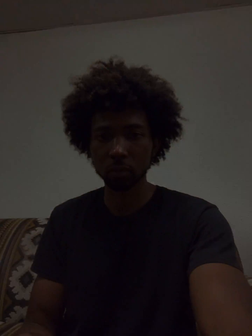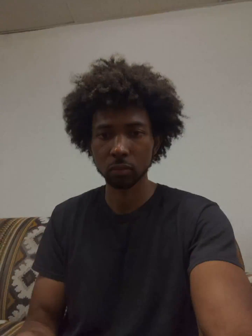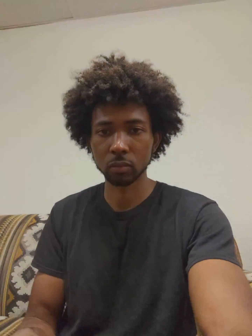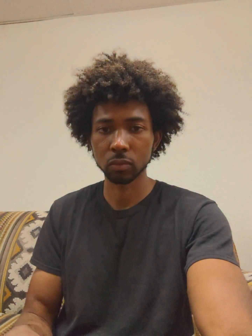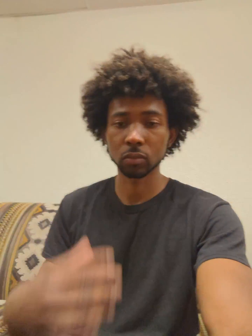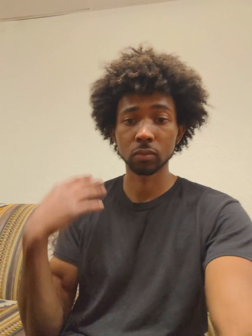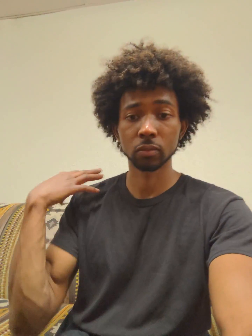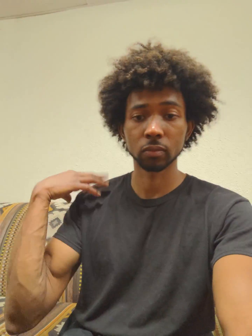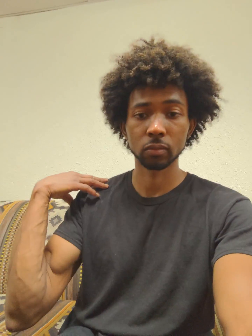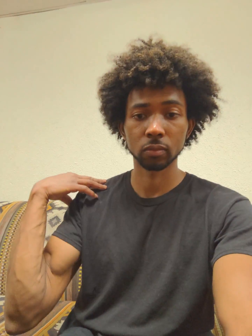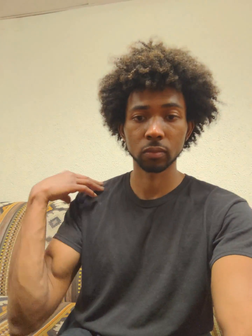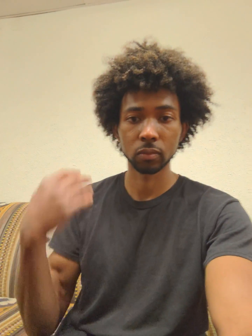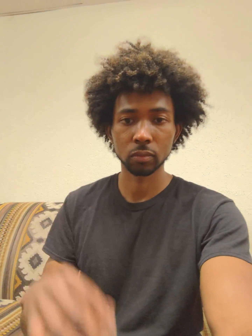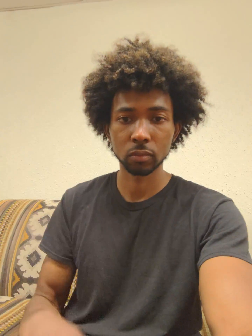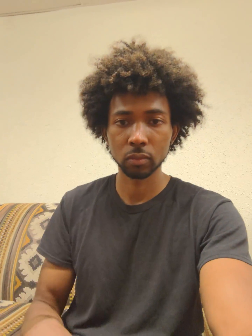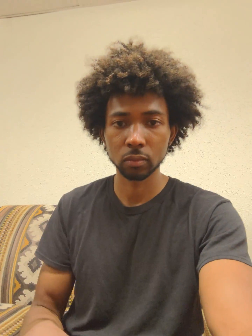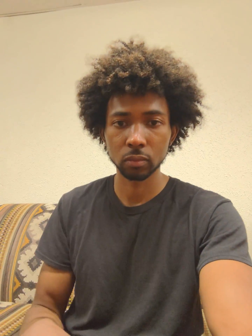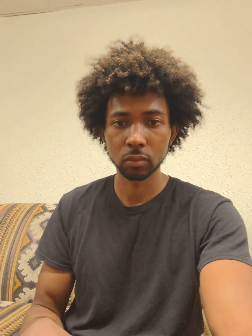shoulder